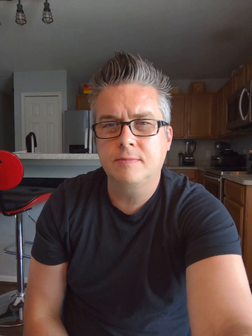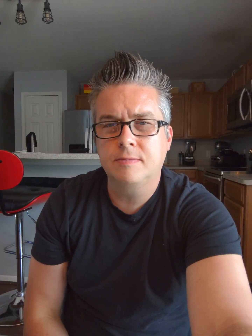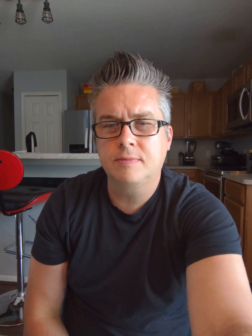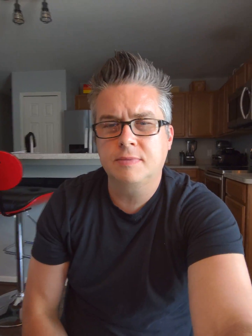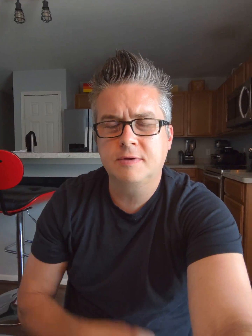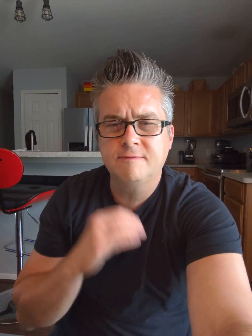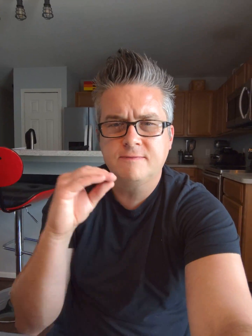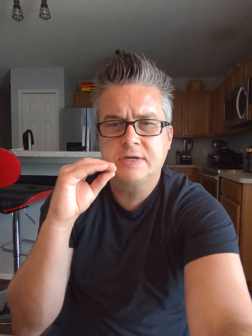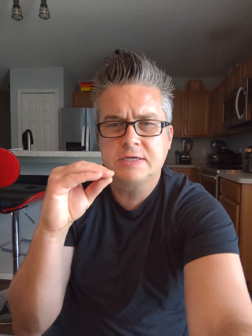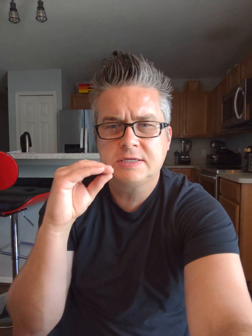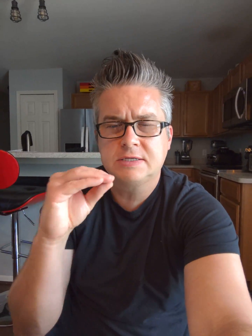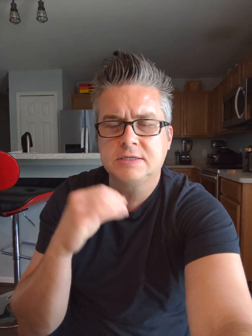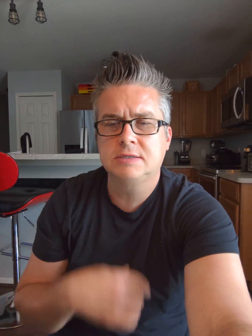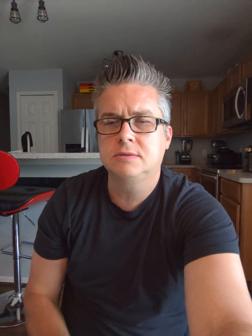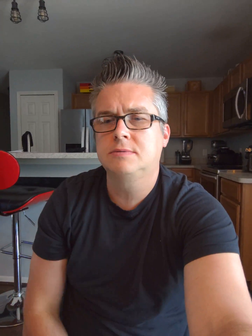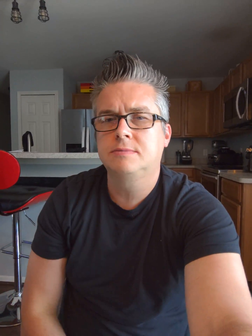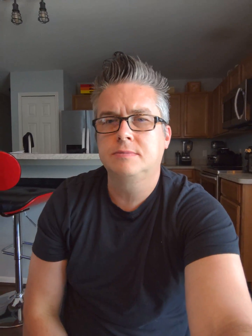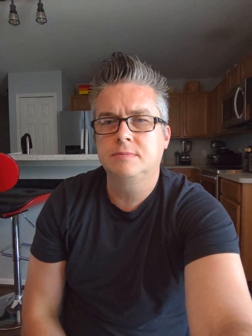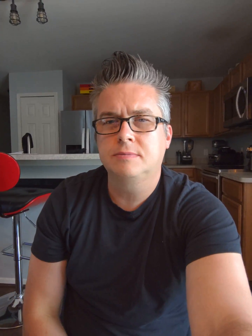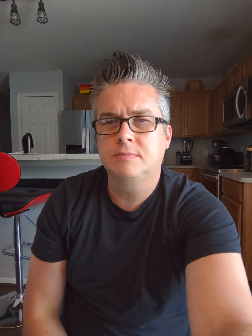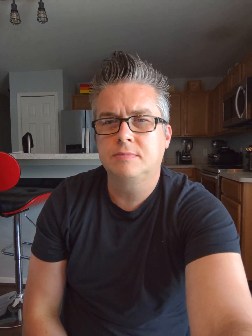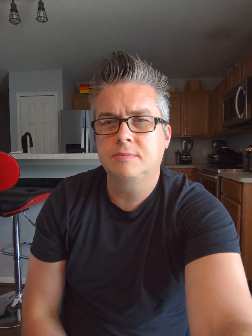fix